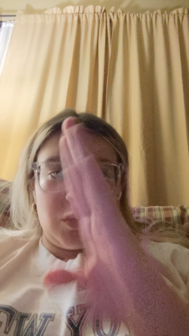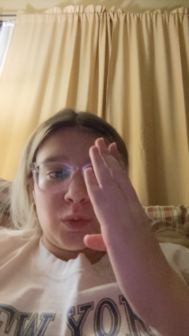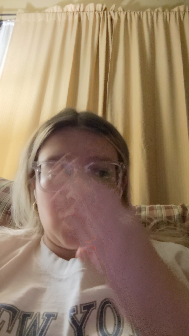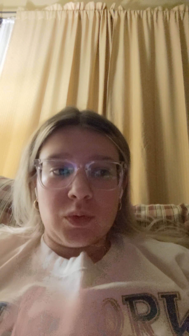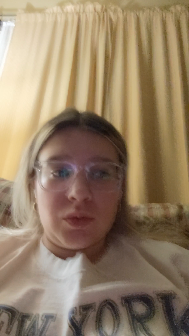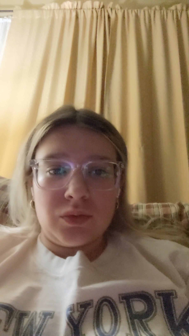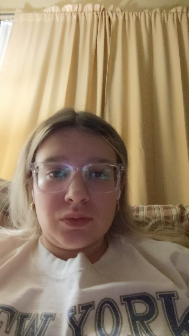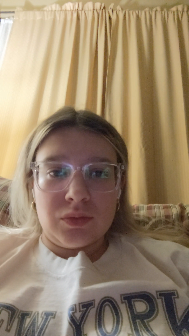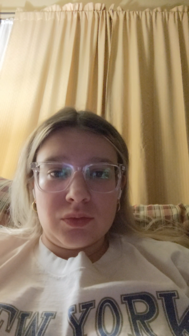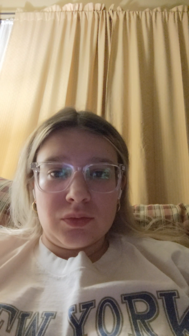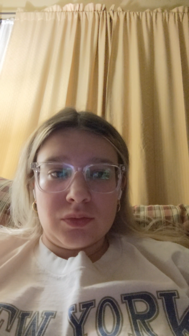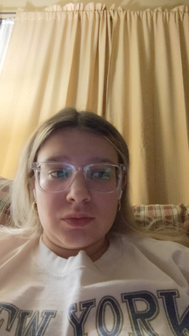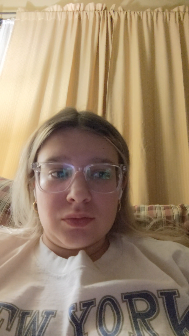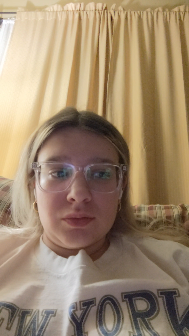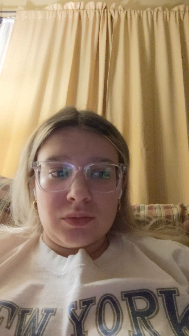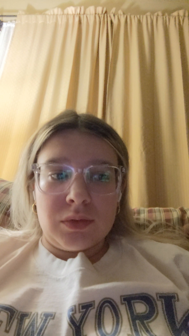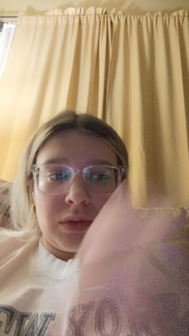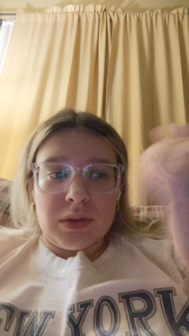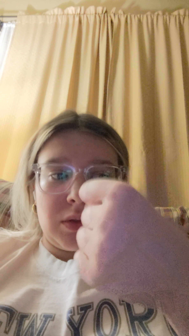hit